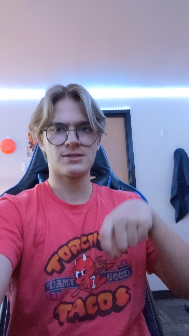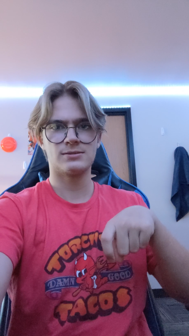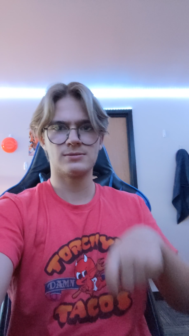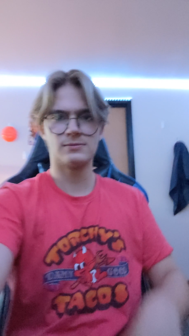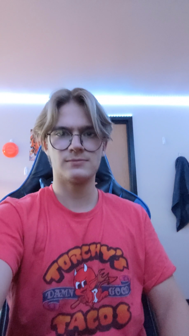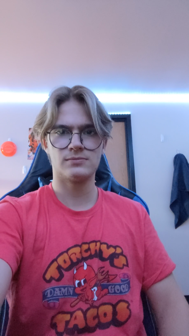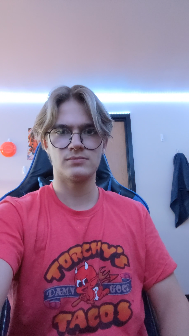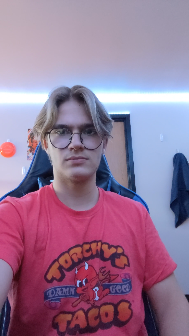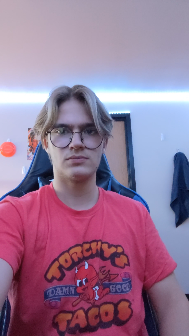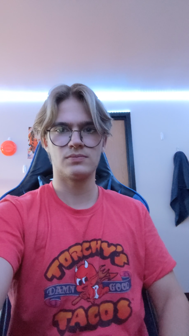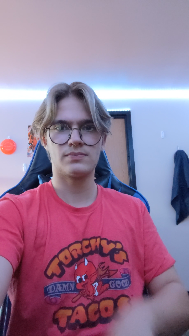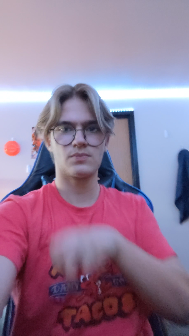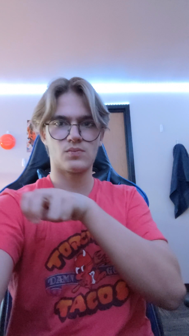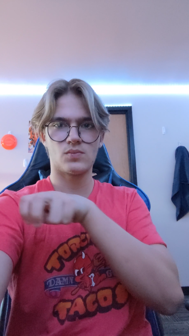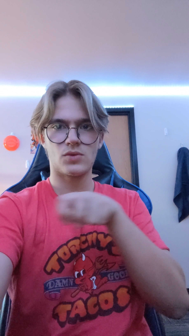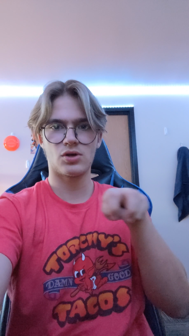porch